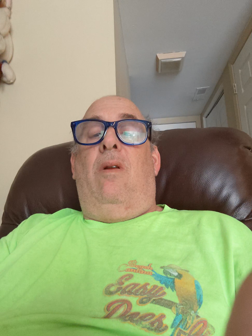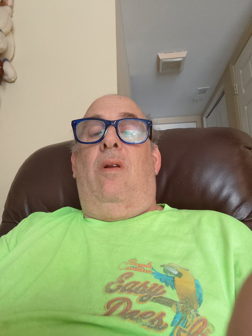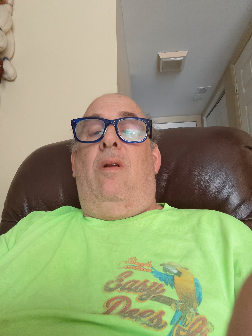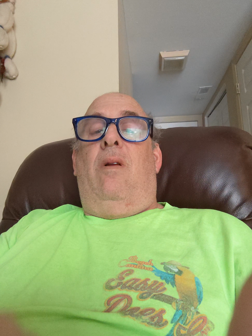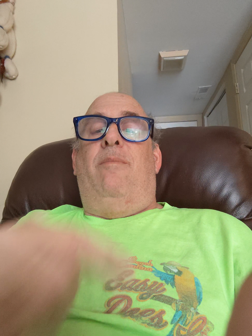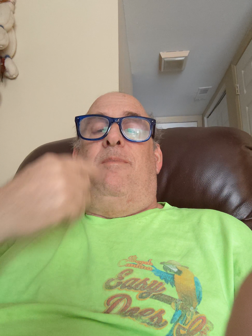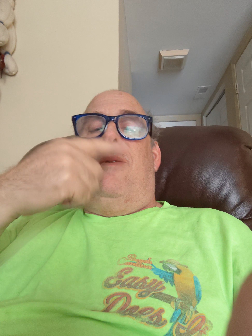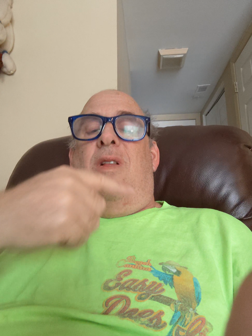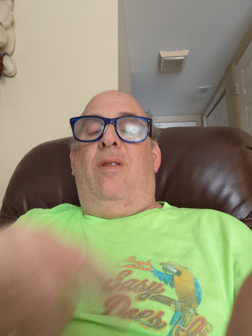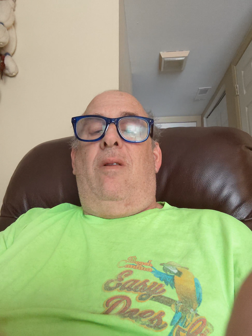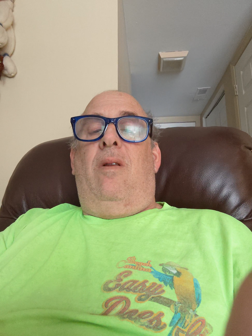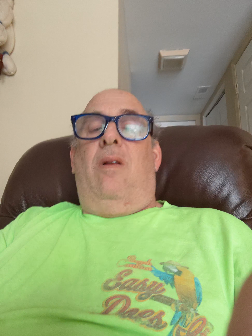mouth